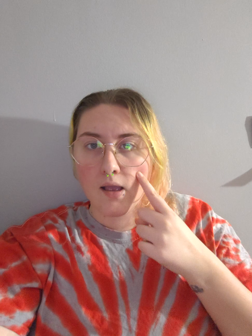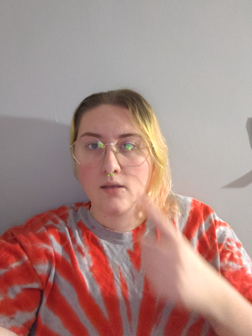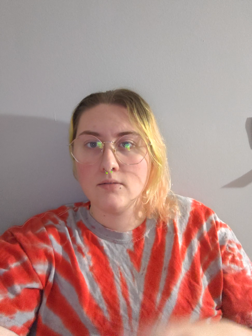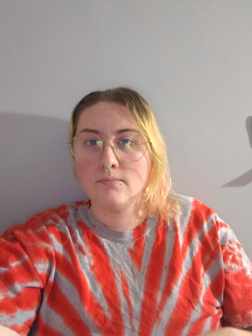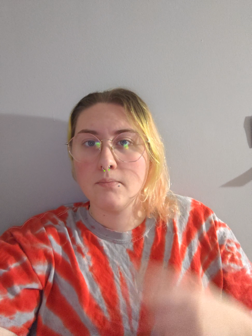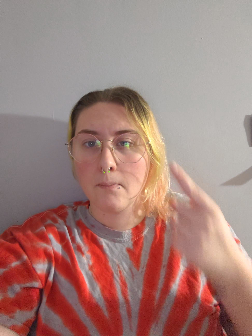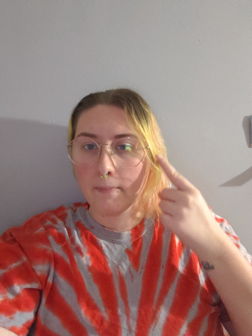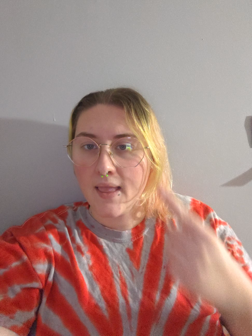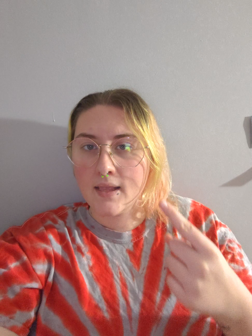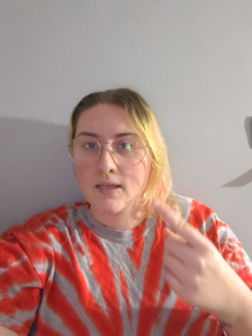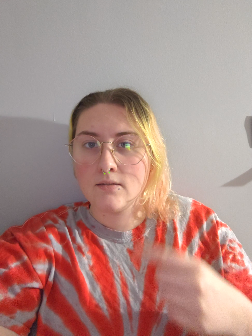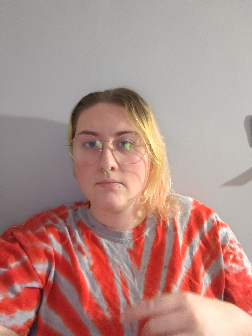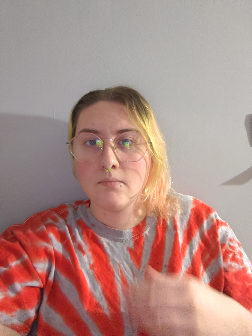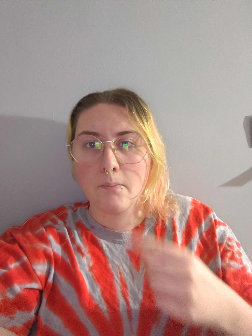penny